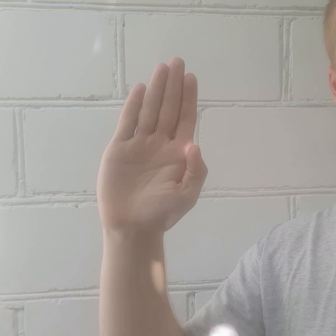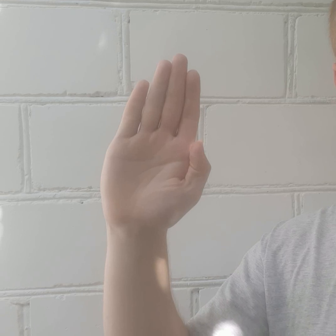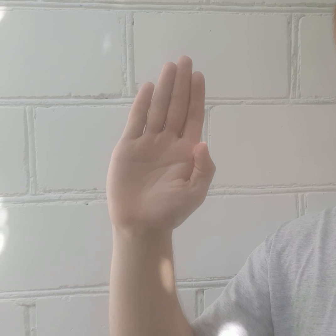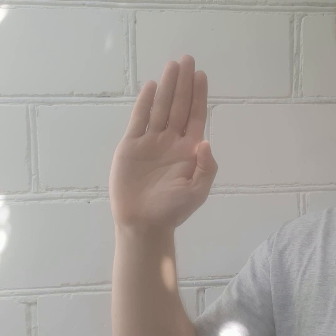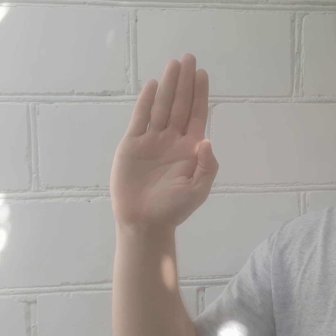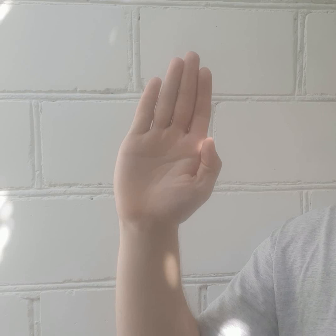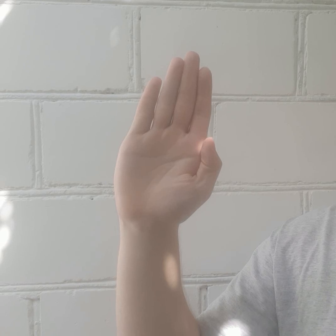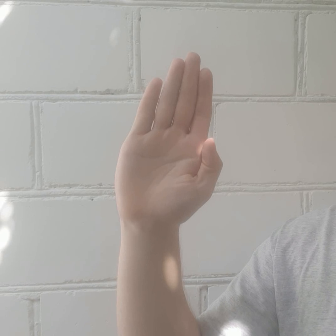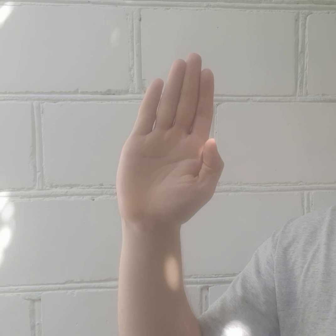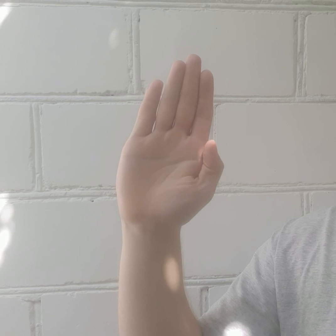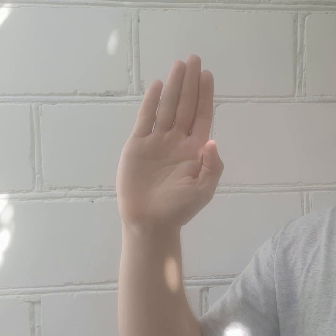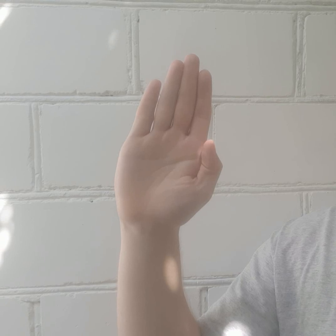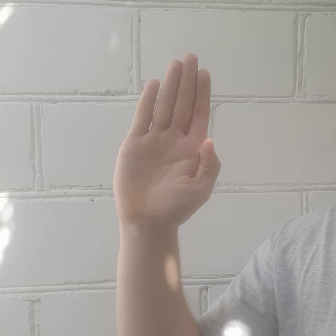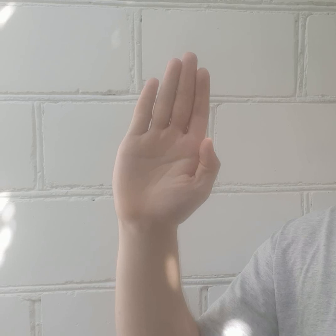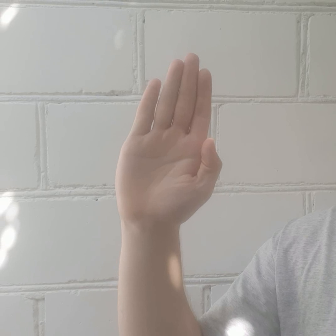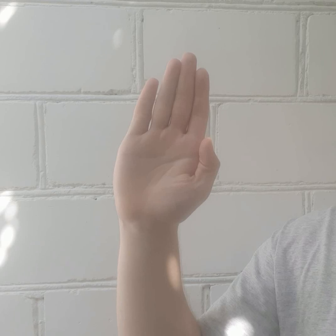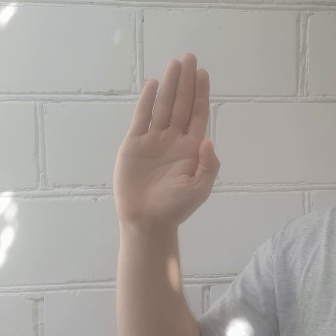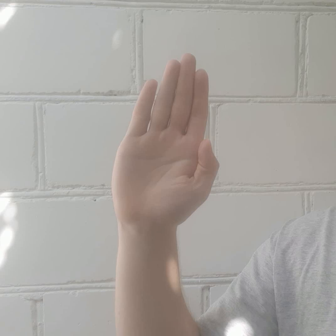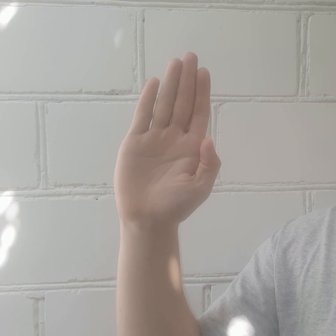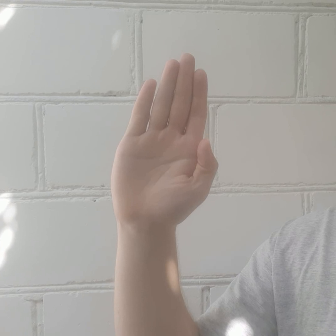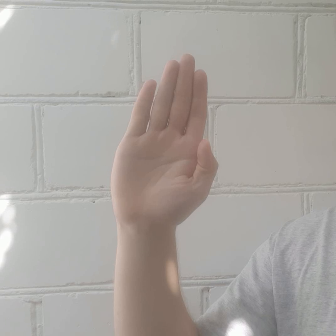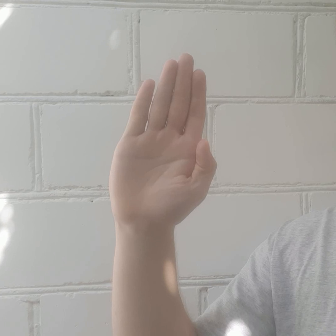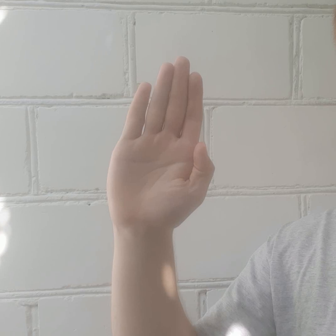В